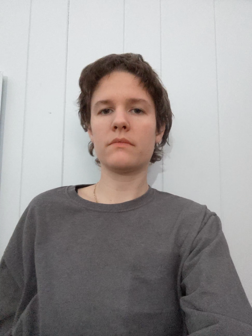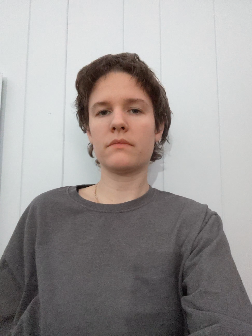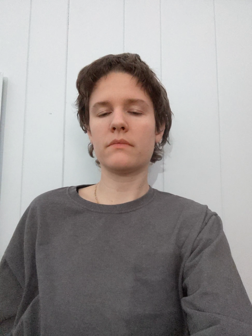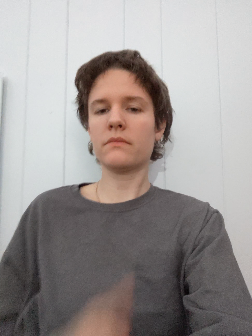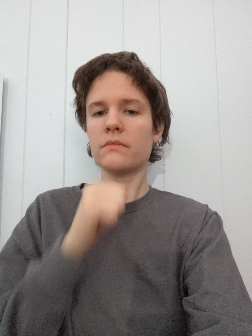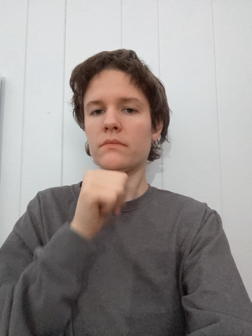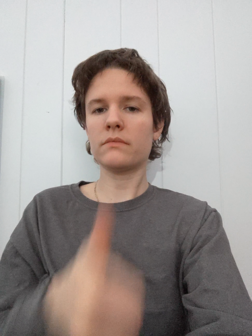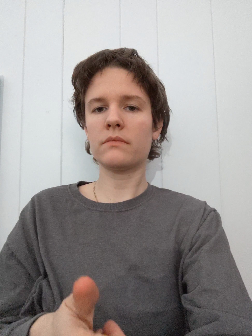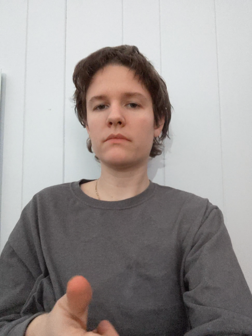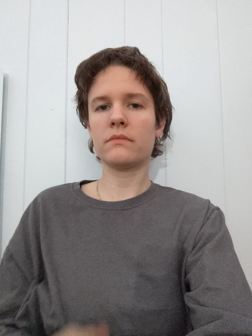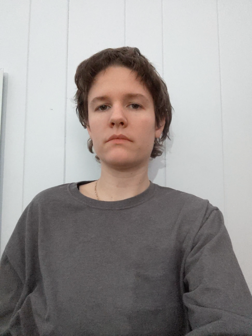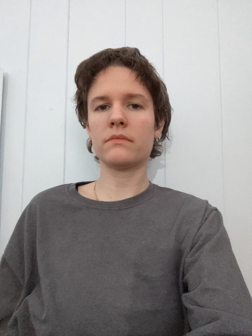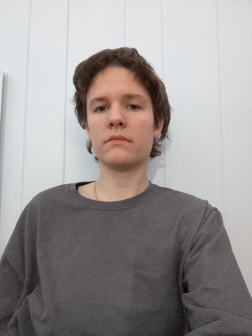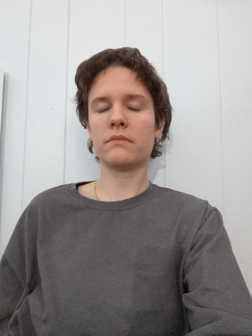not